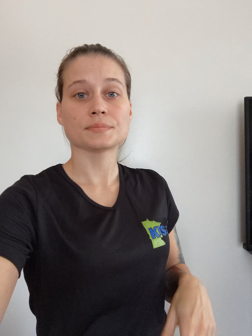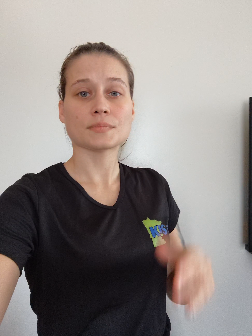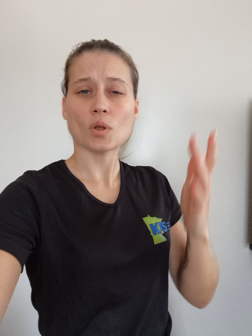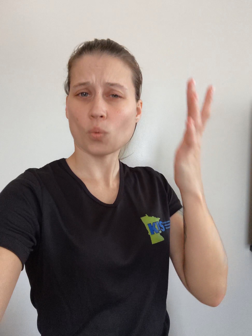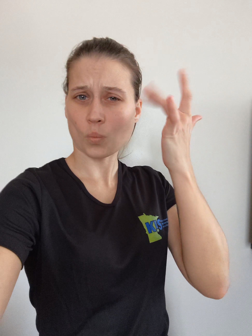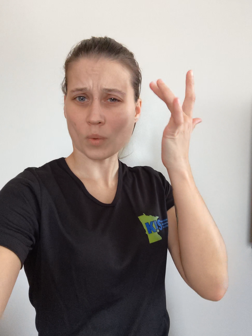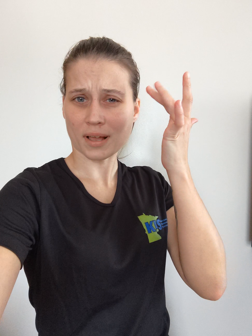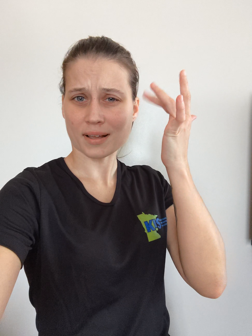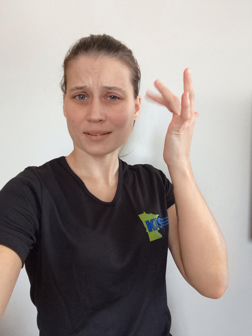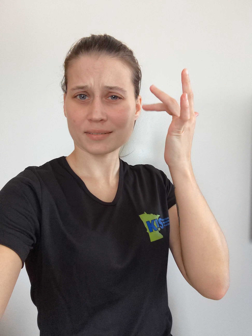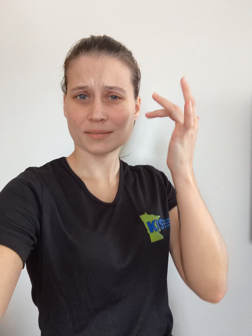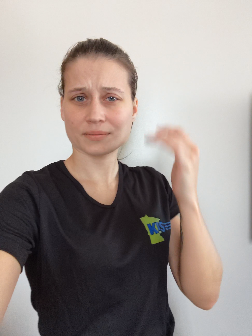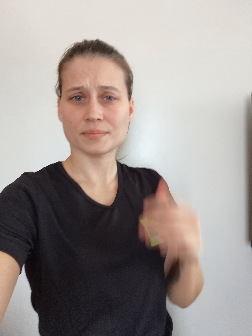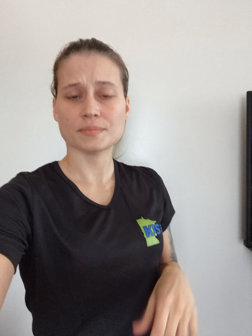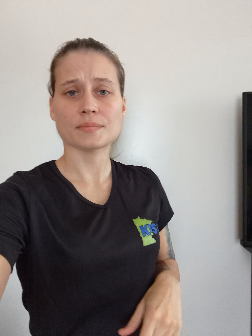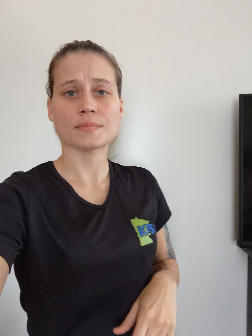why